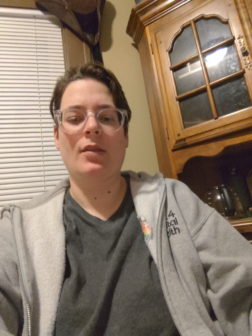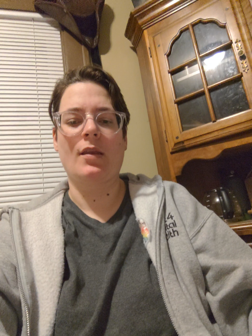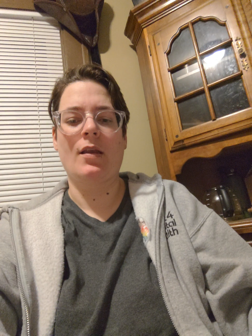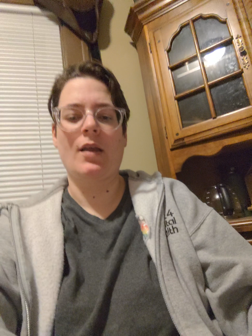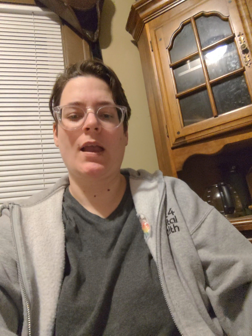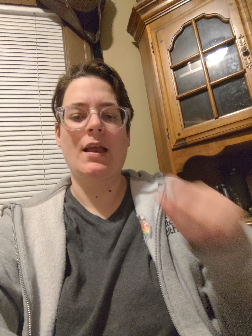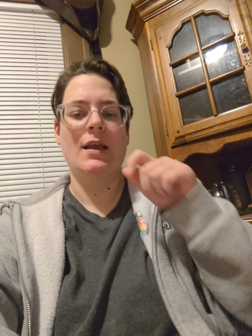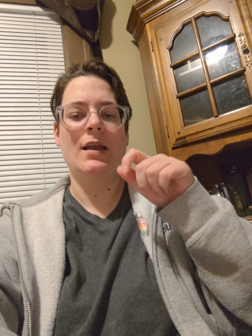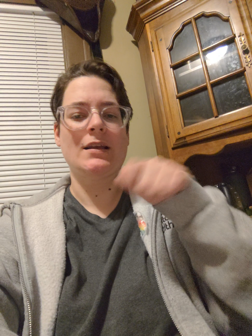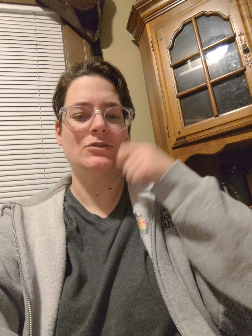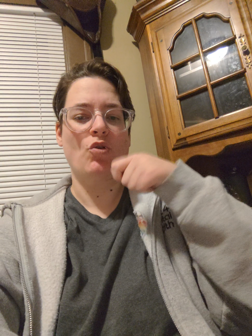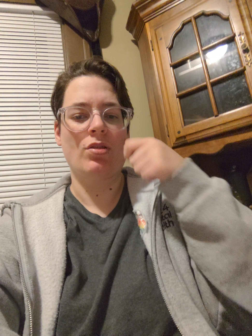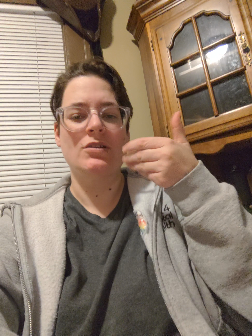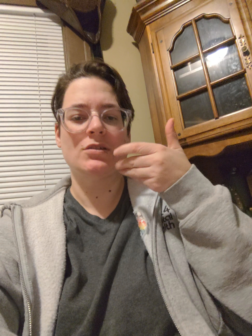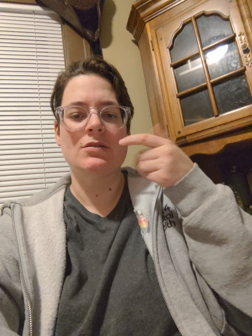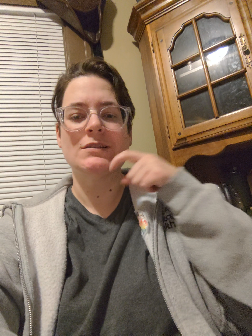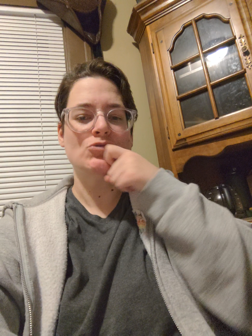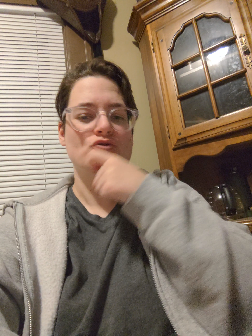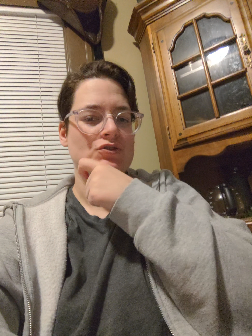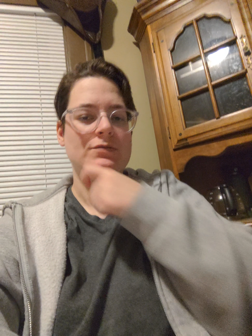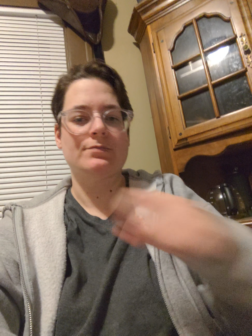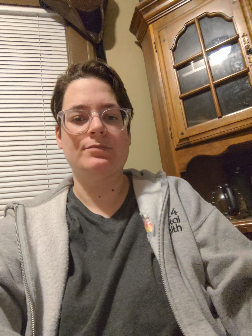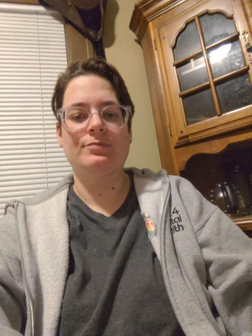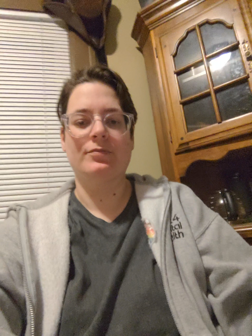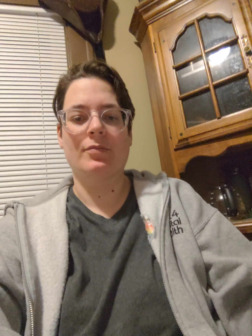cereal